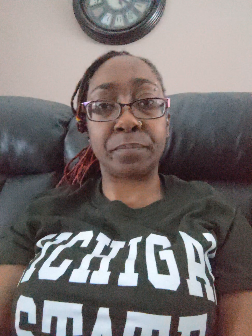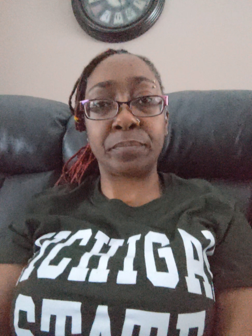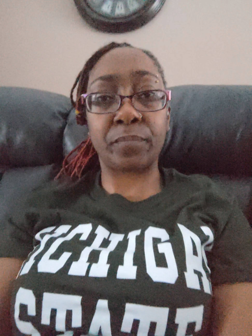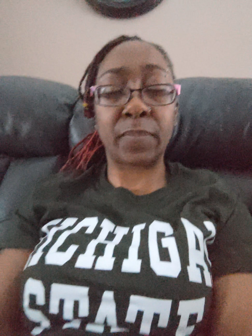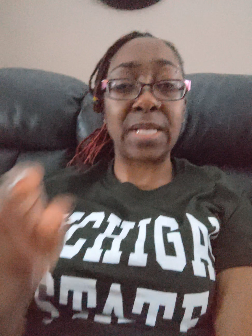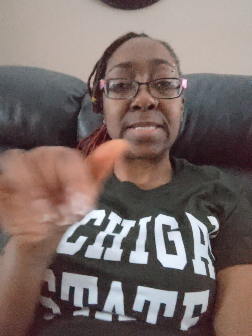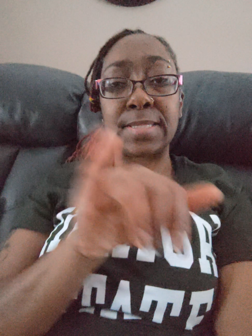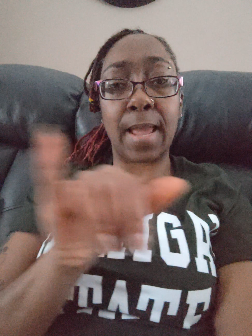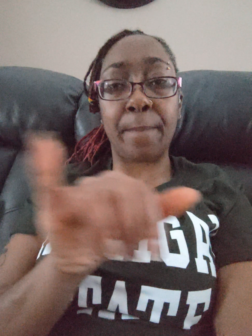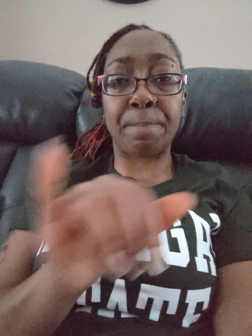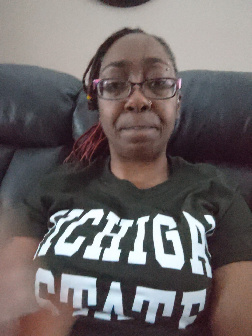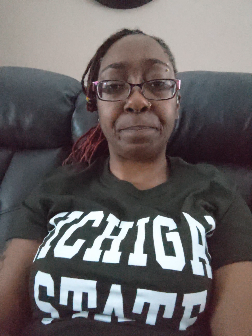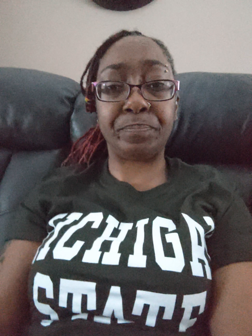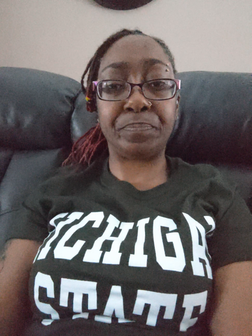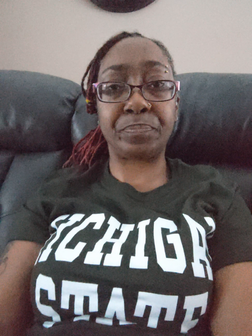same